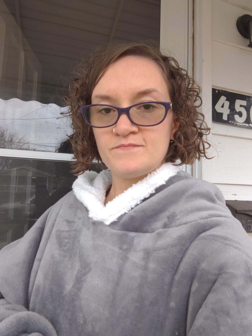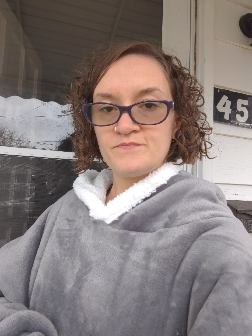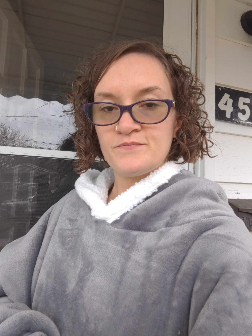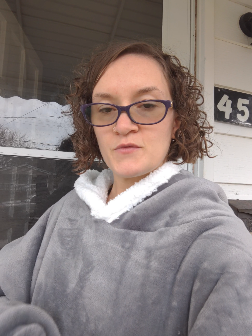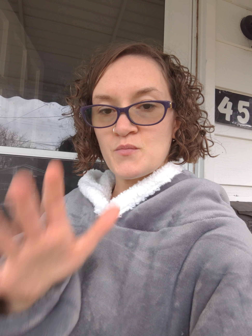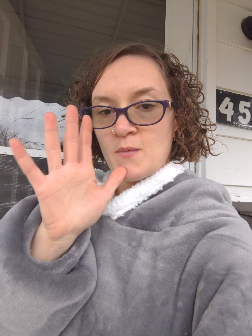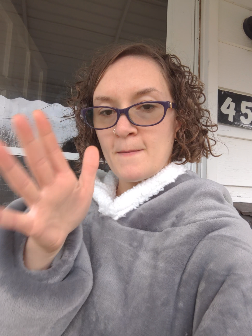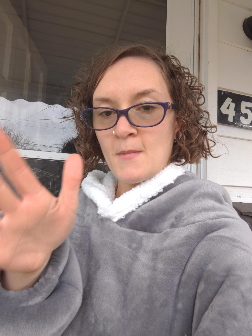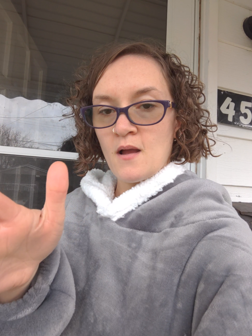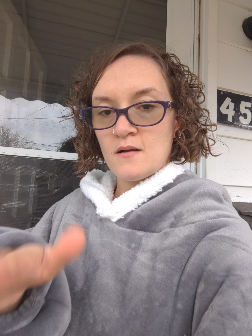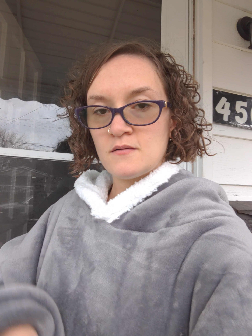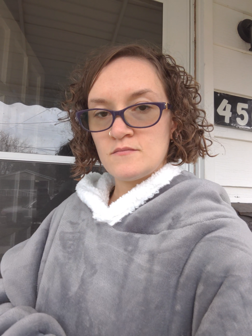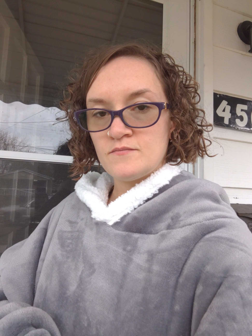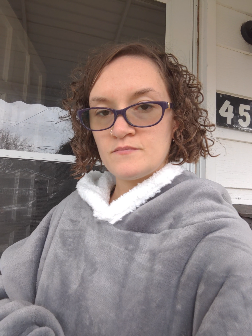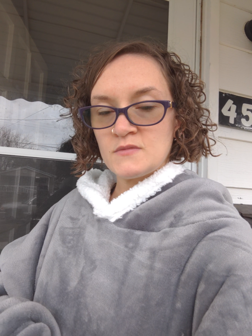grandma